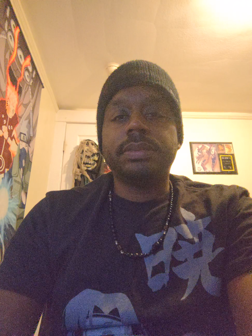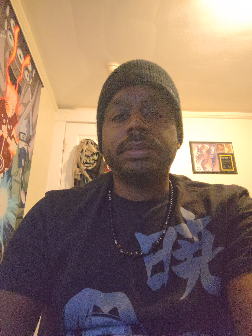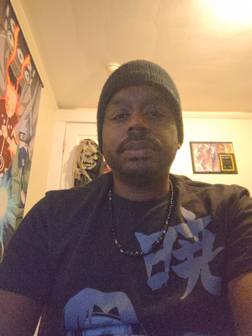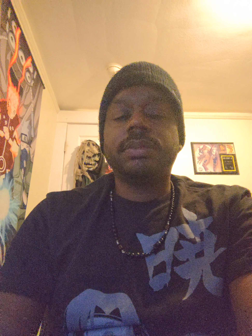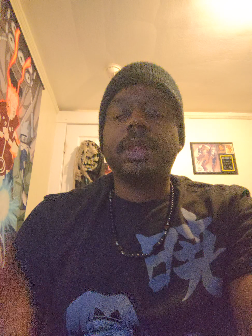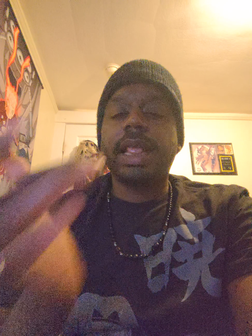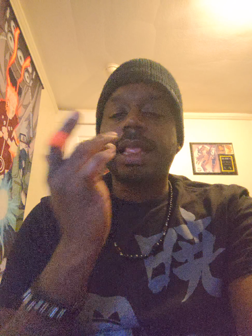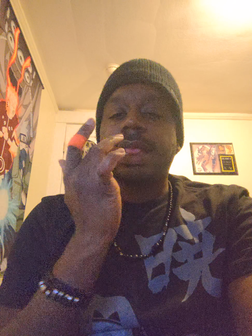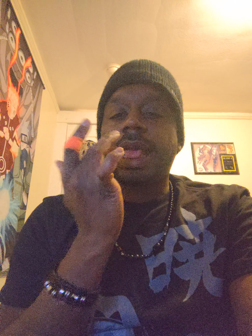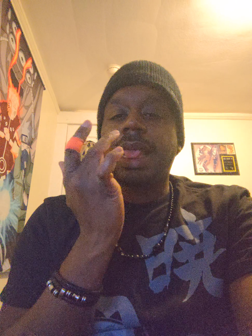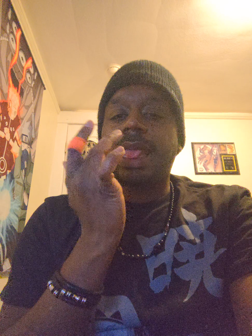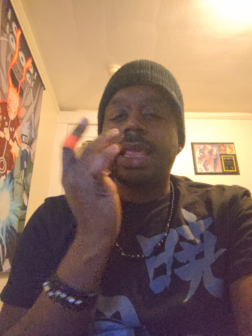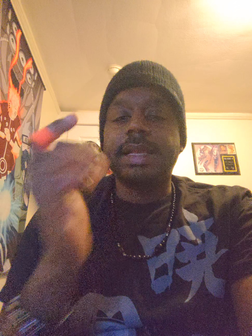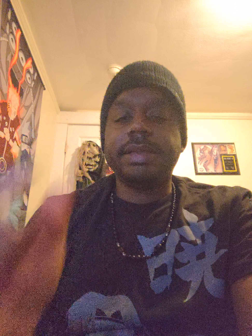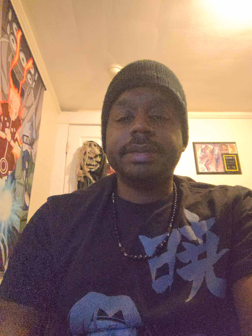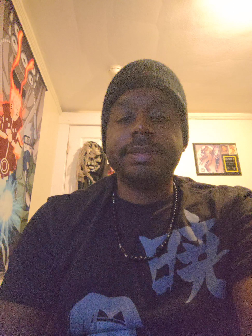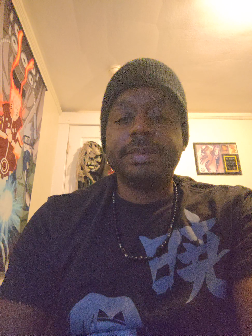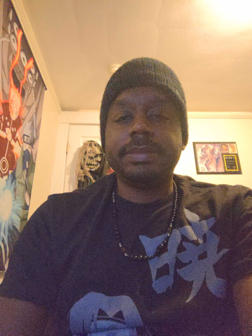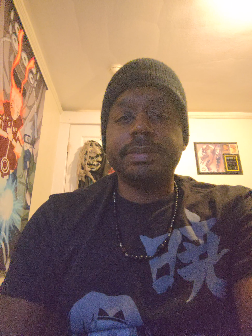taste